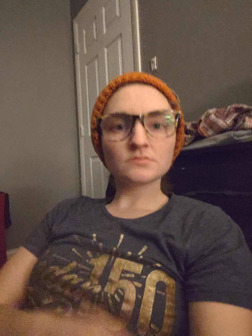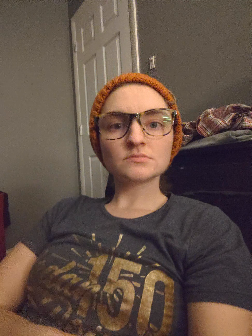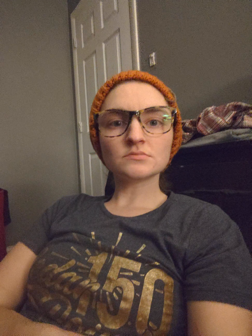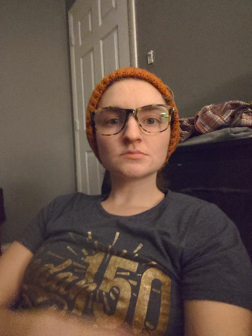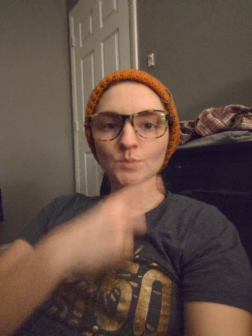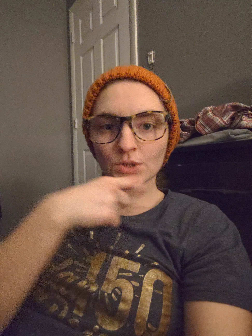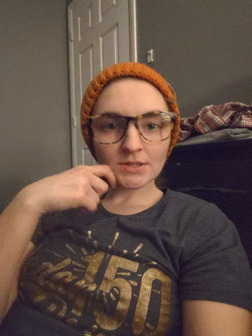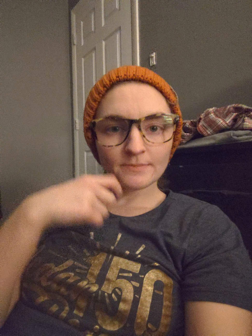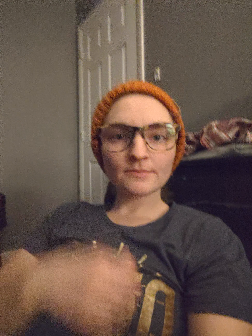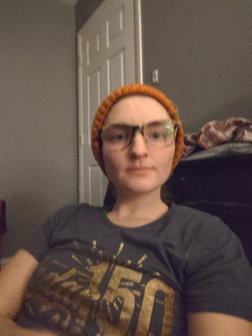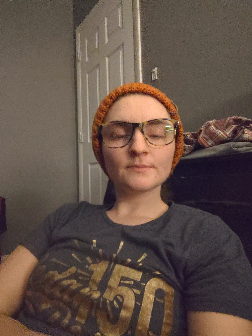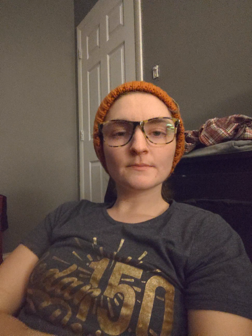dry